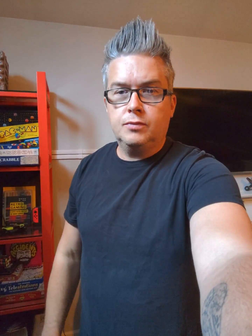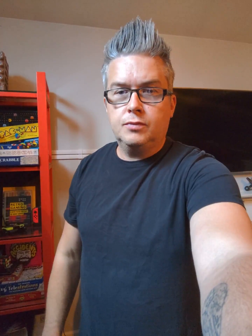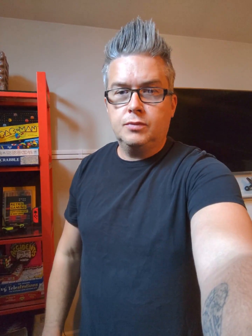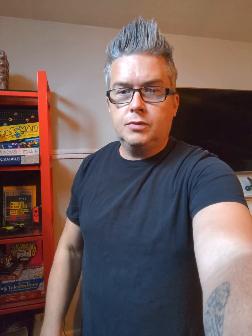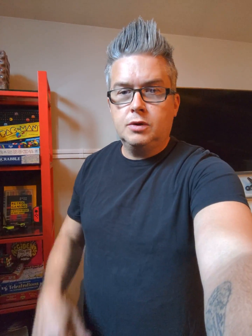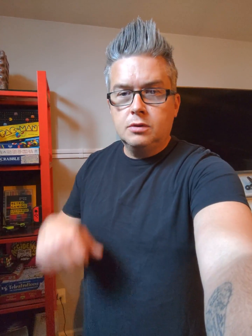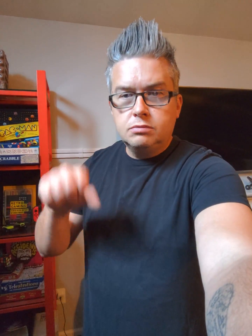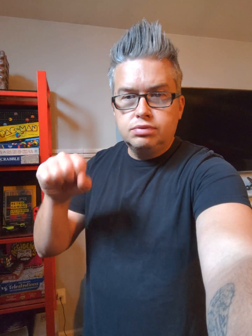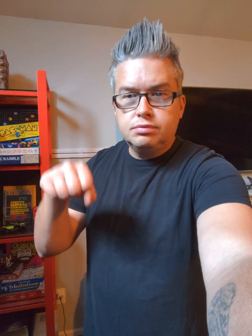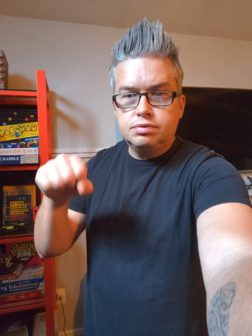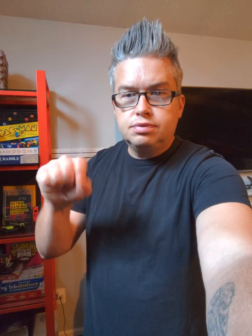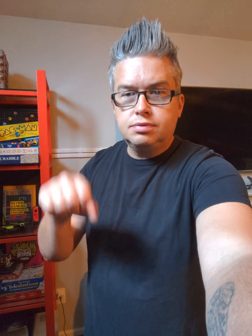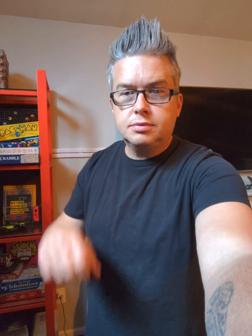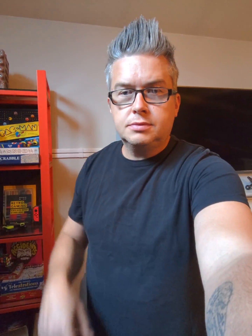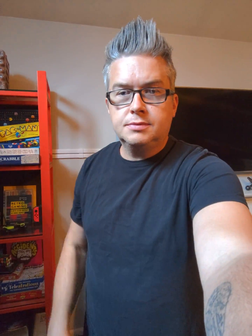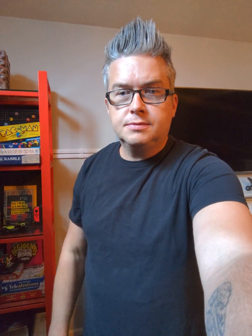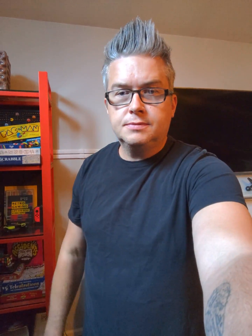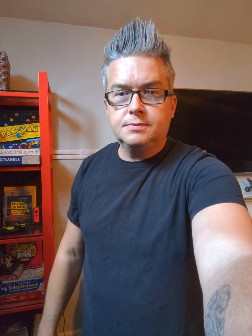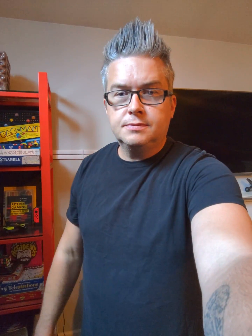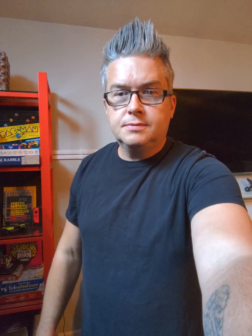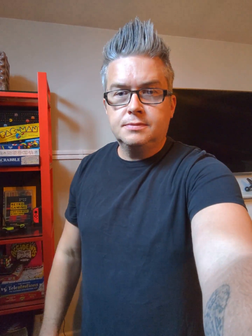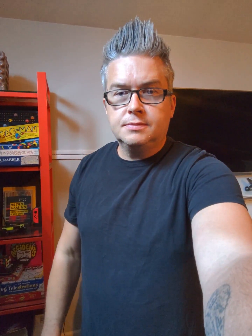motorcycle